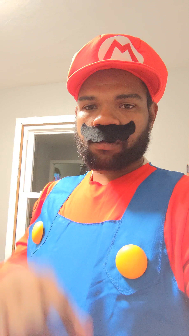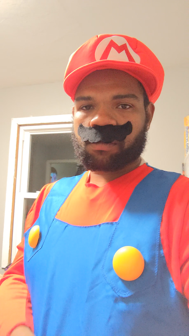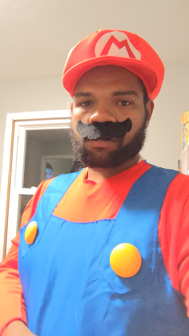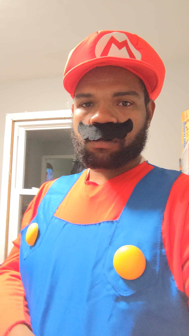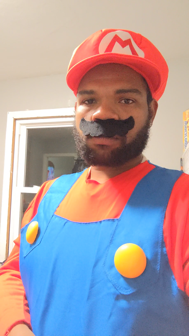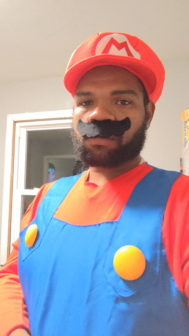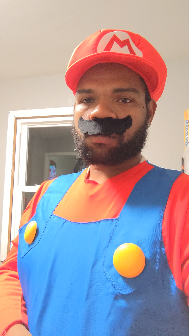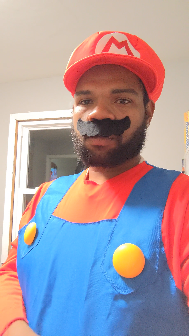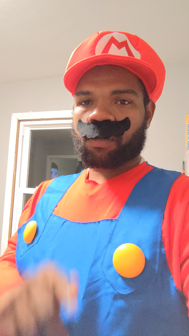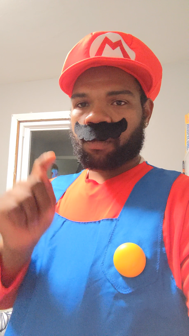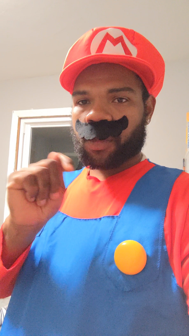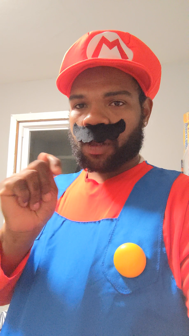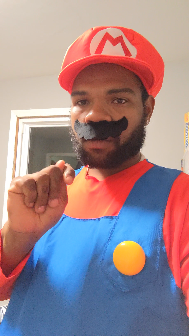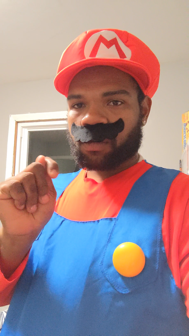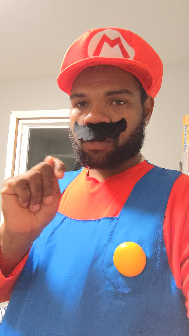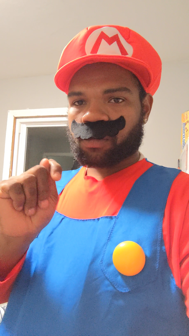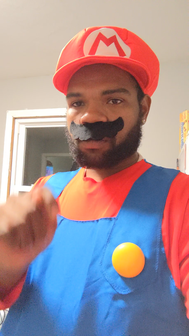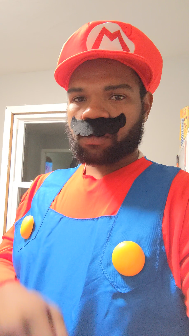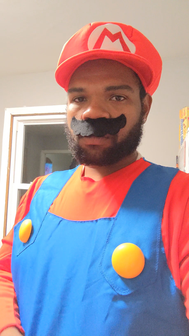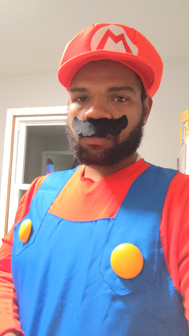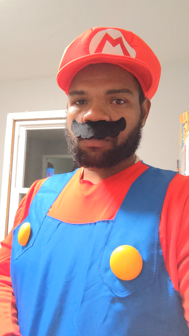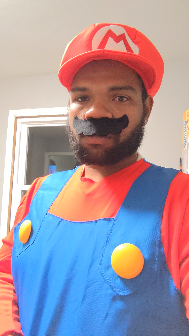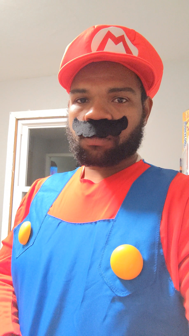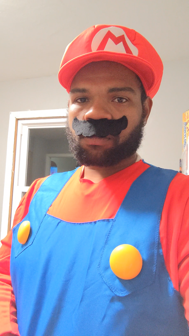bathroom